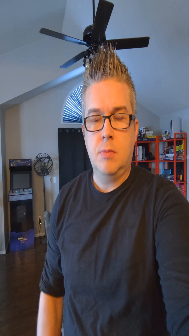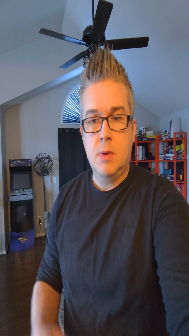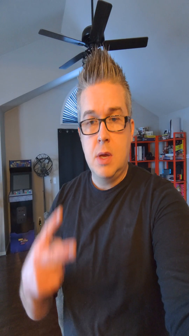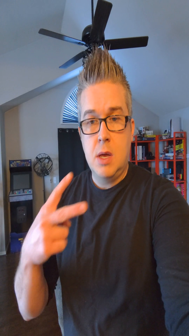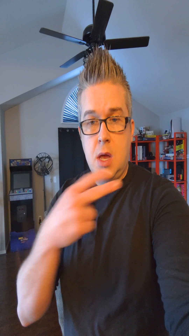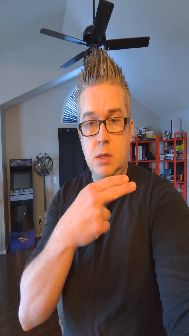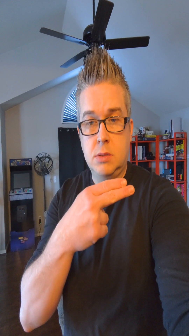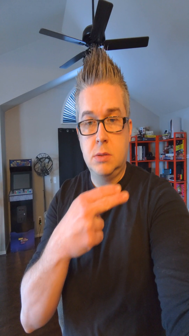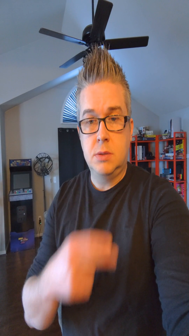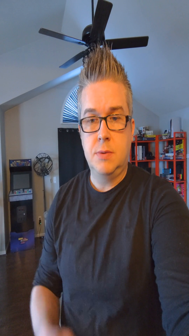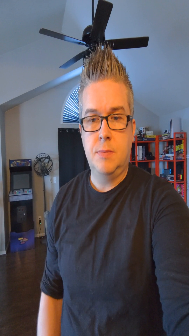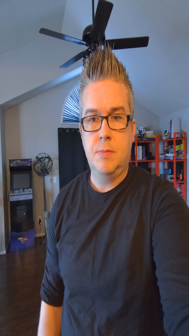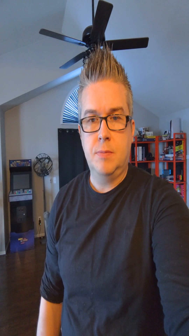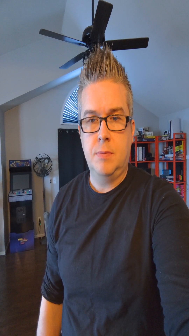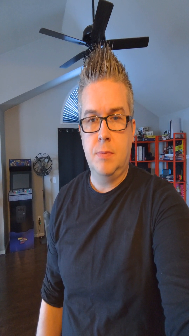cut